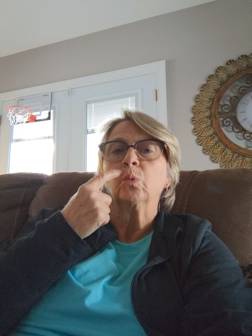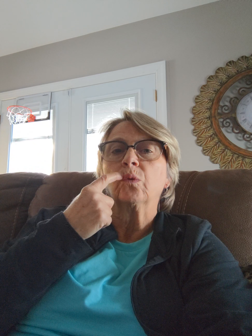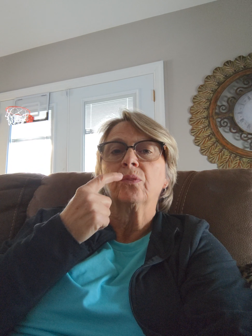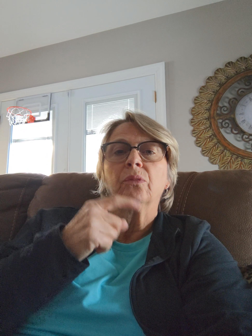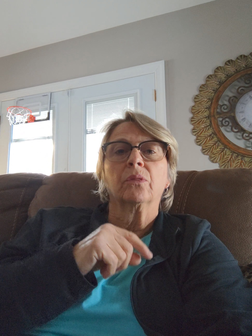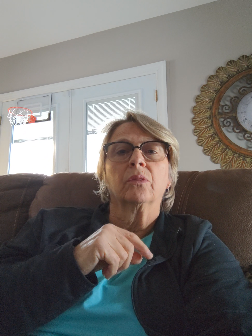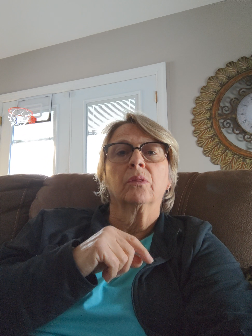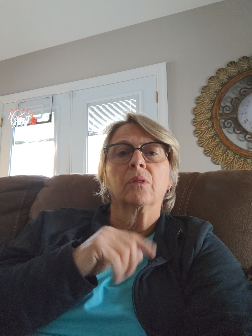tooth